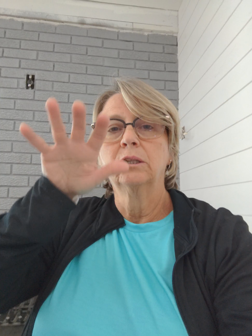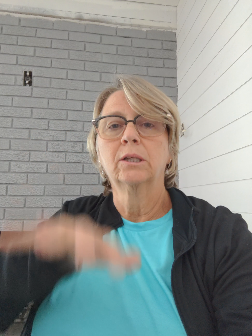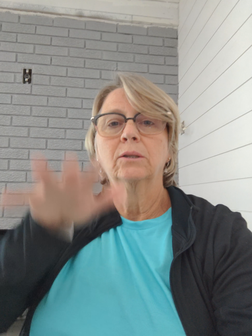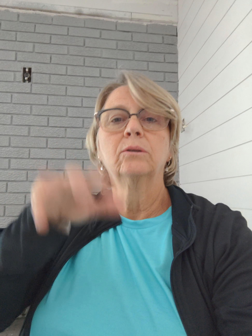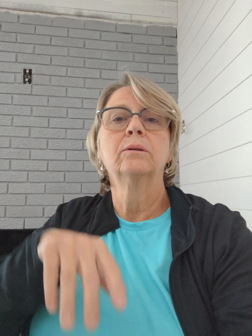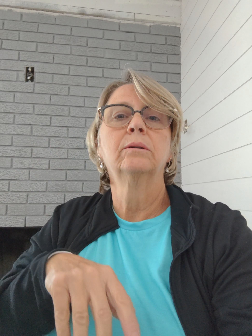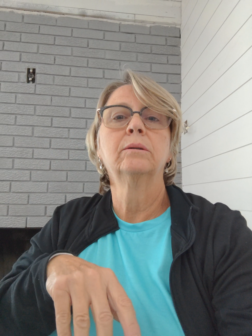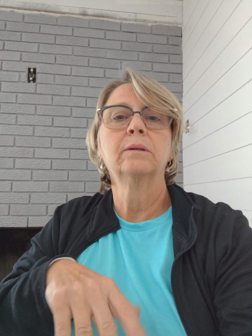alligator